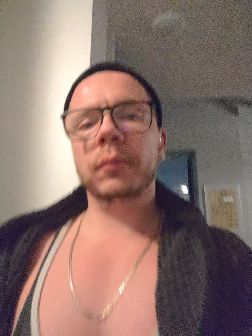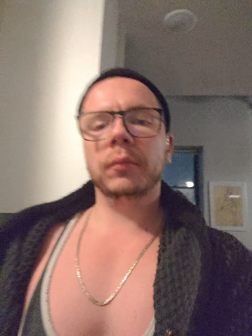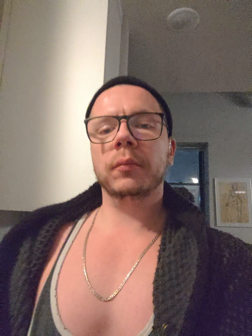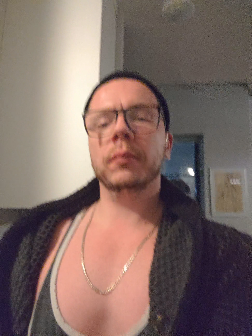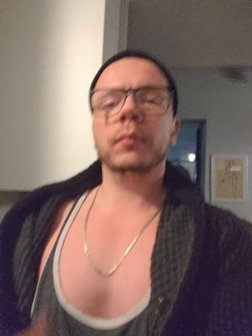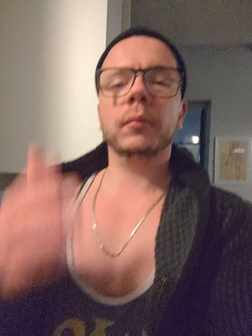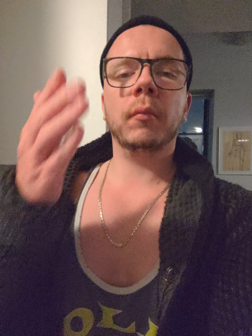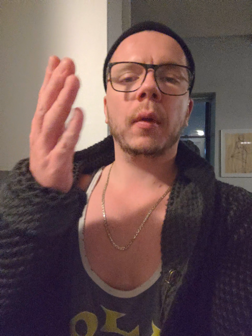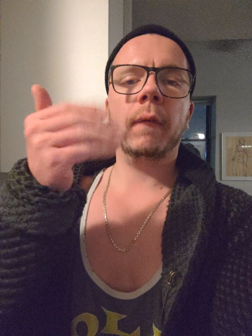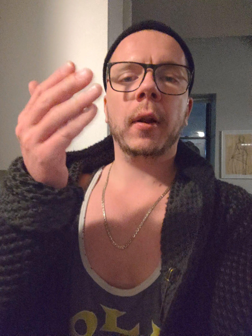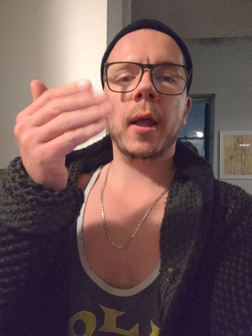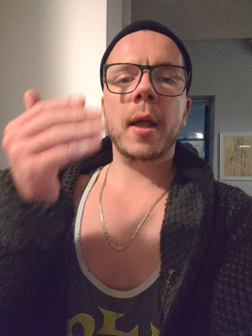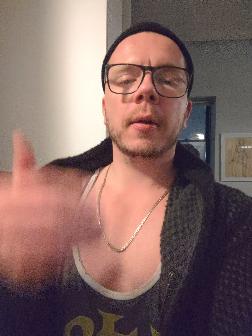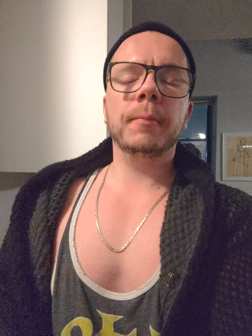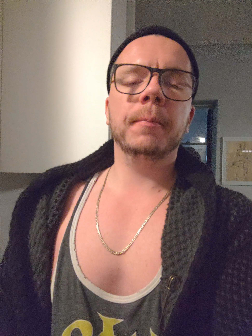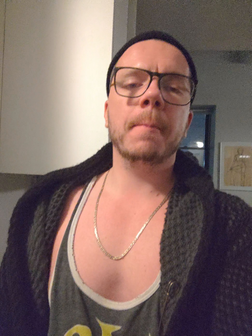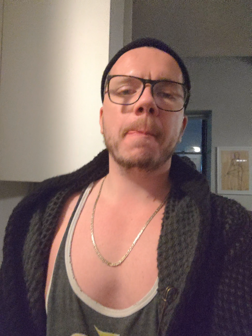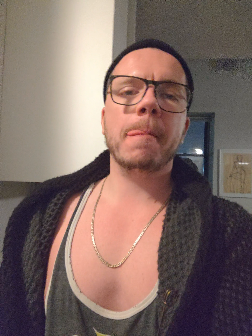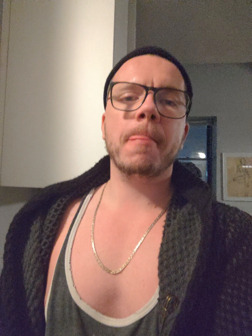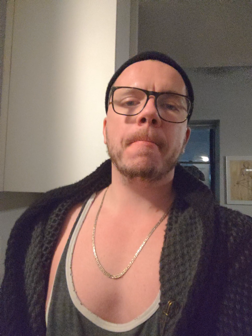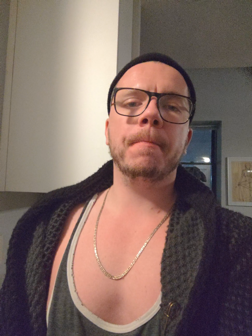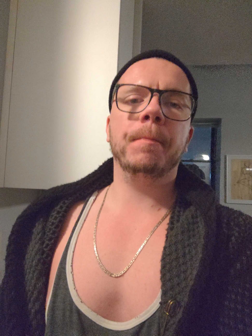flag